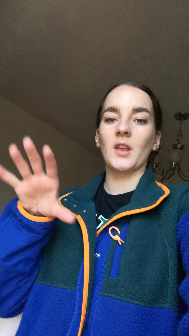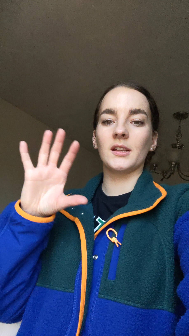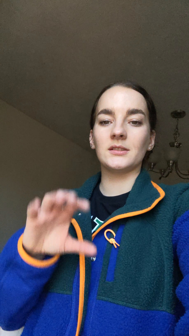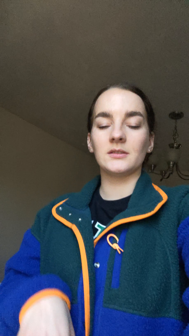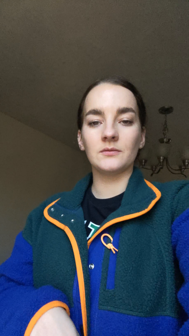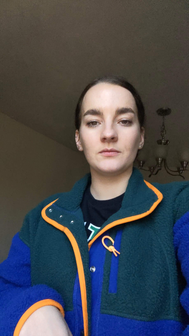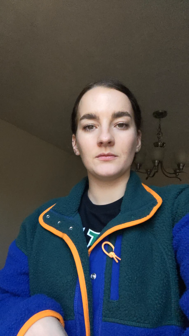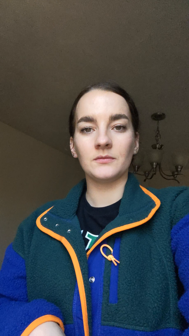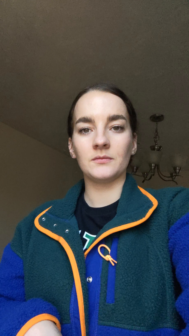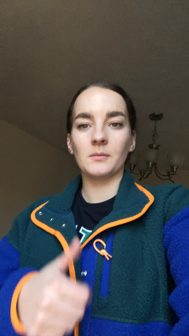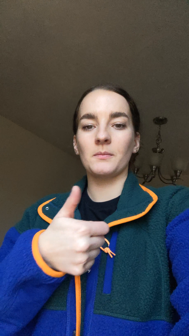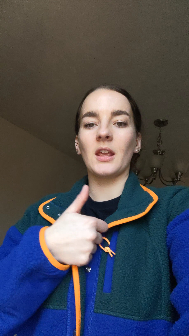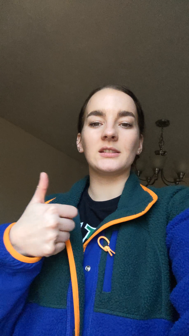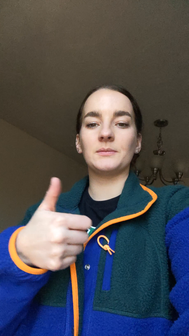basement